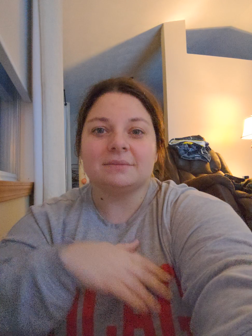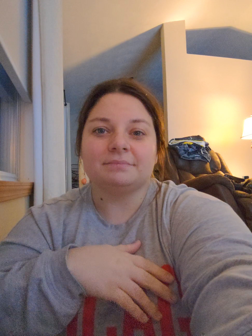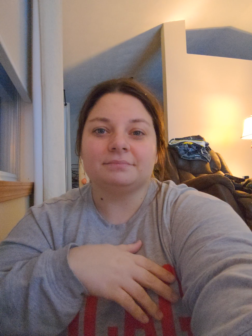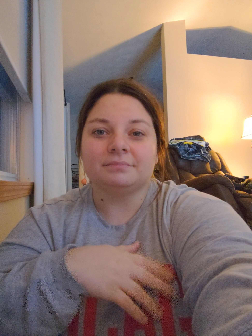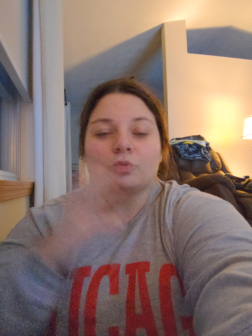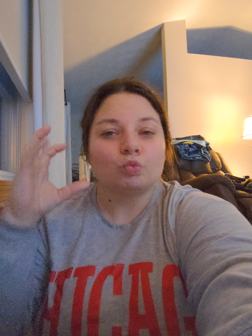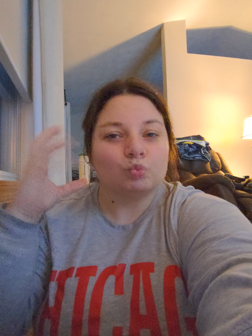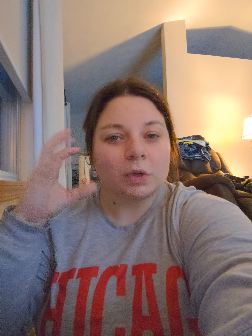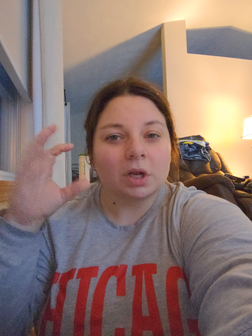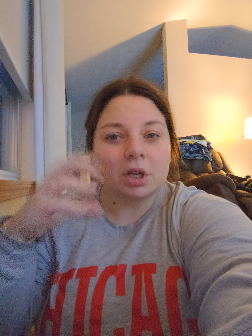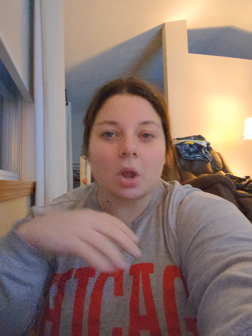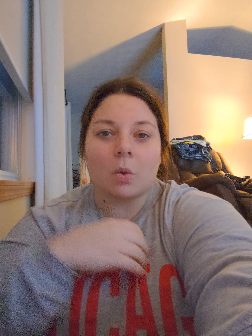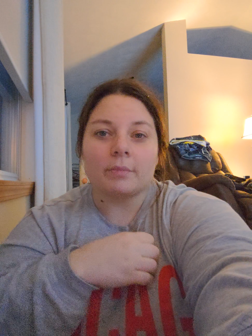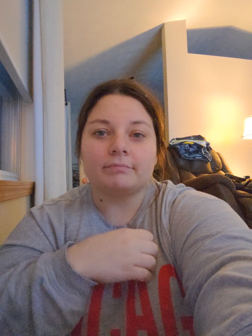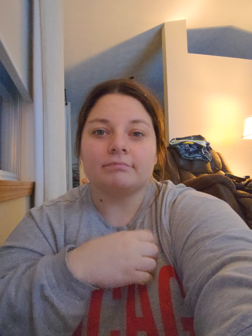radio